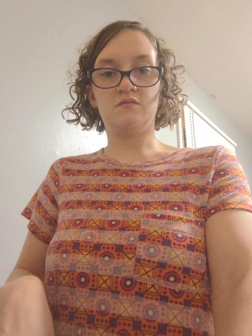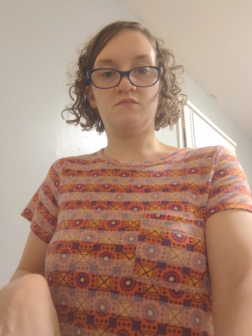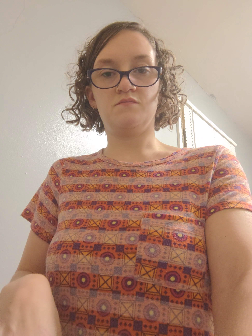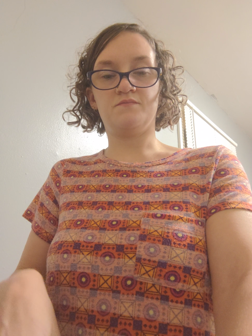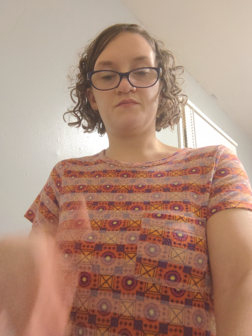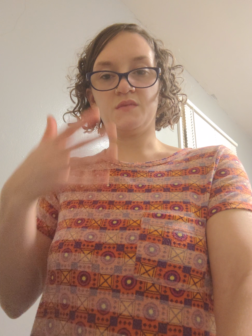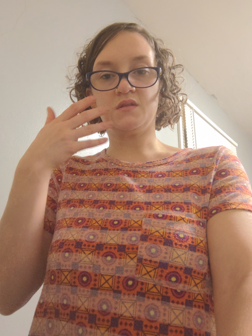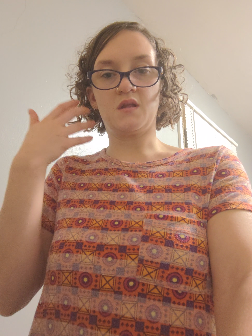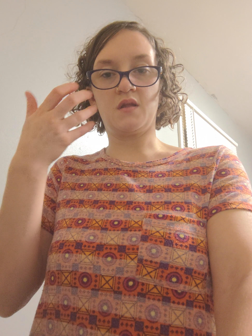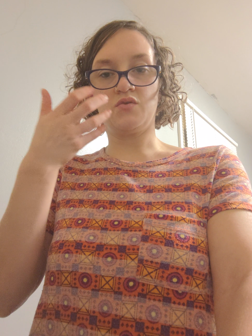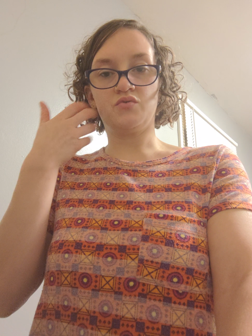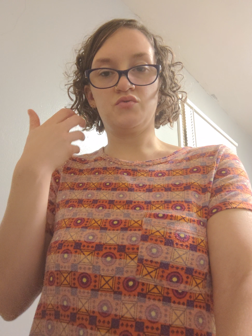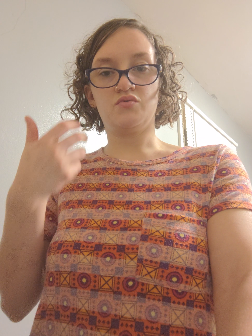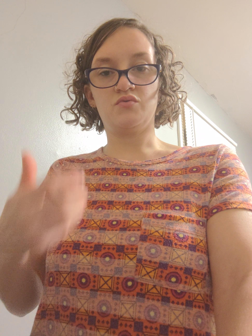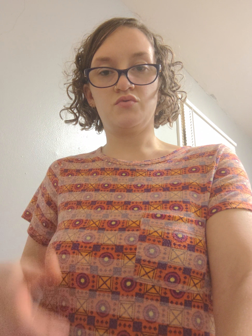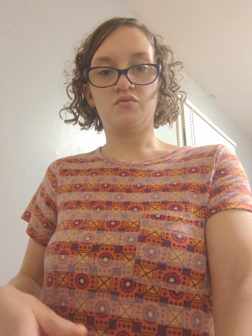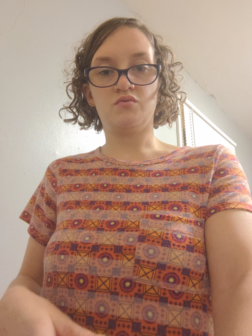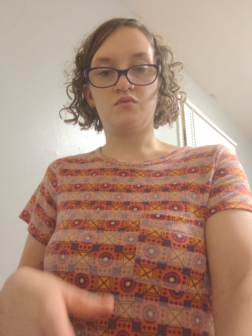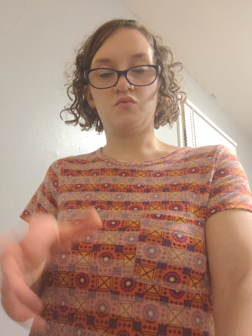tiger